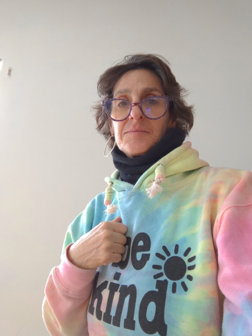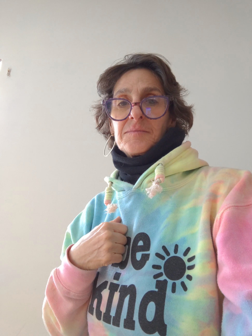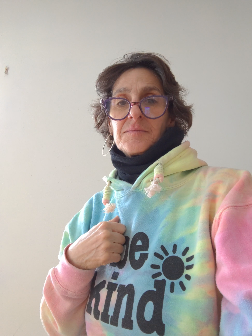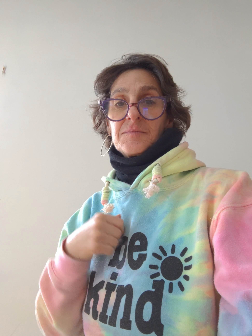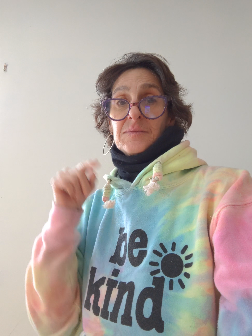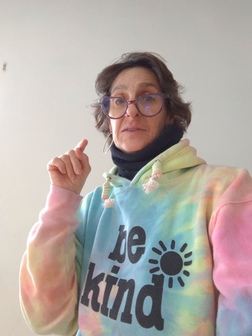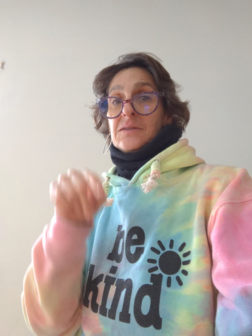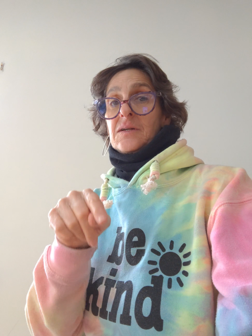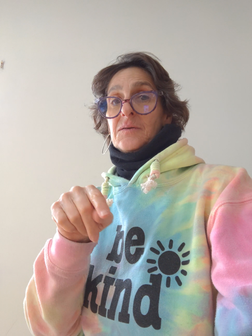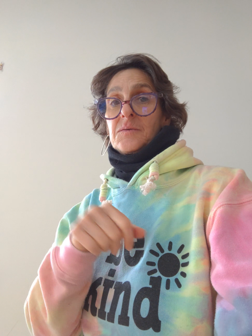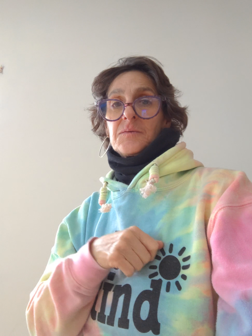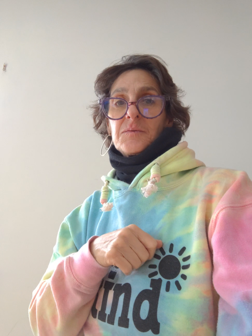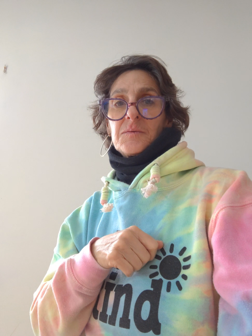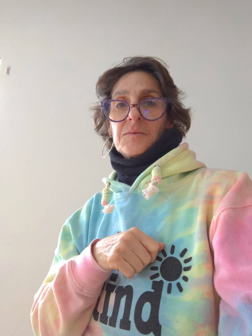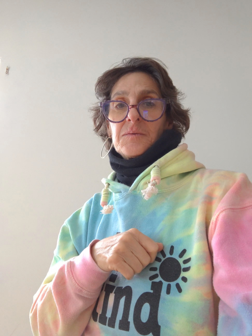down